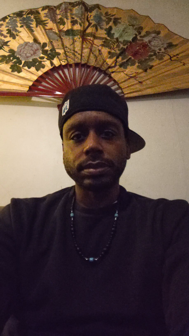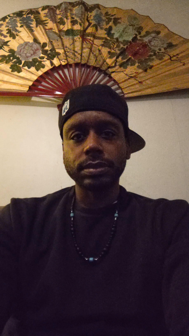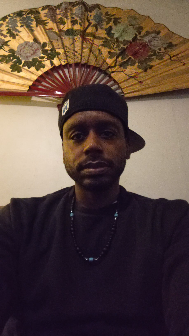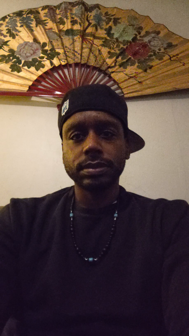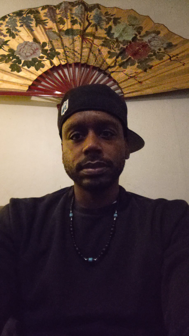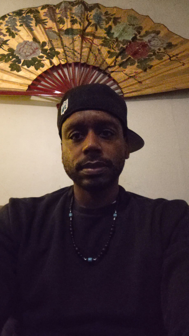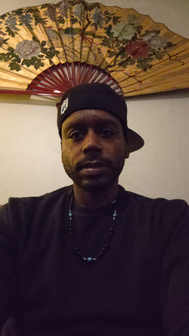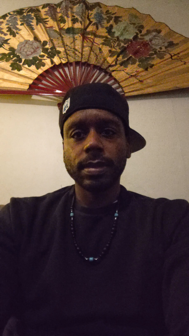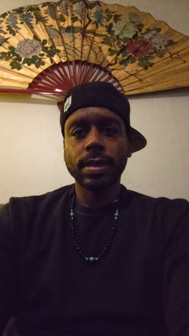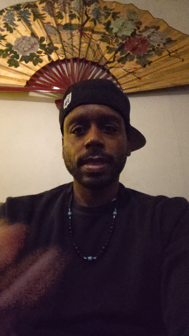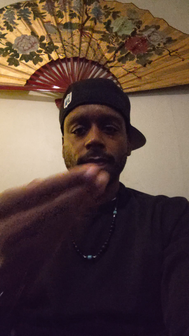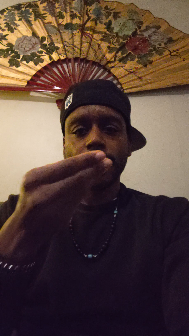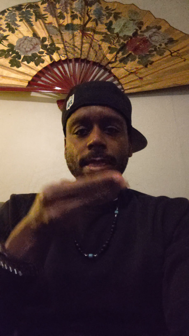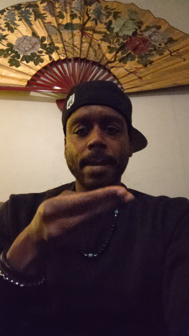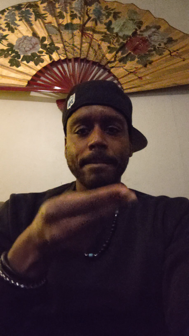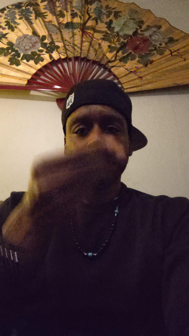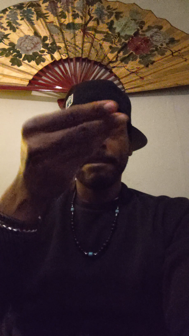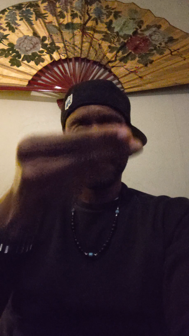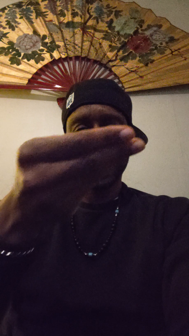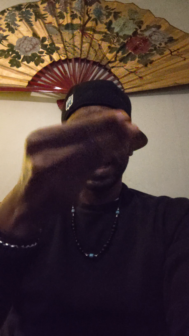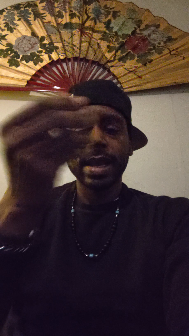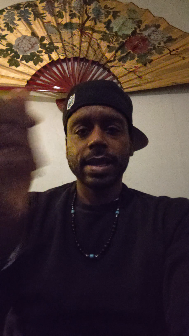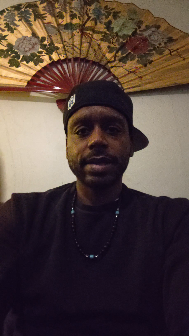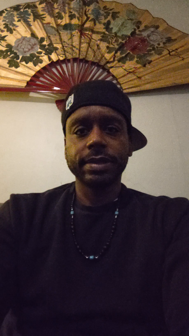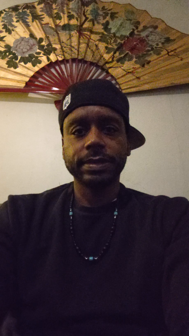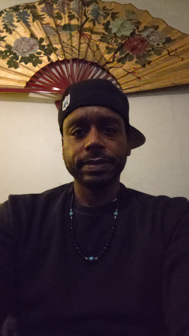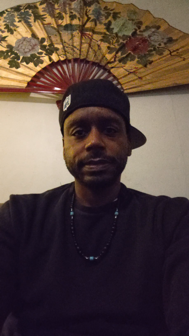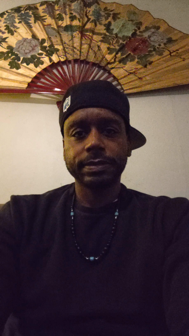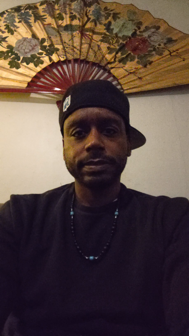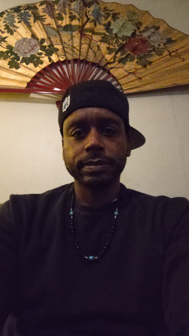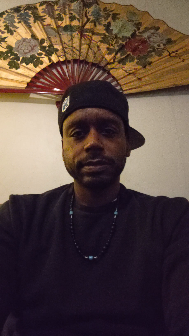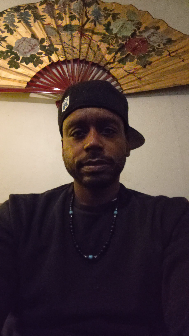buy